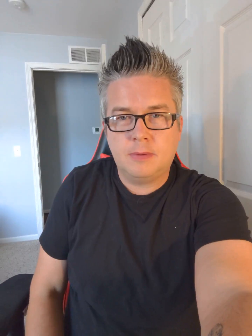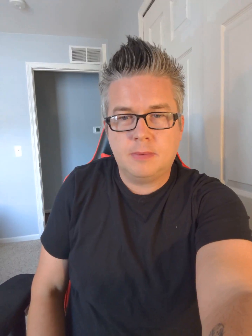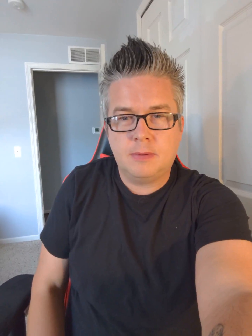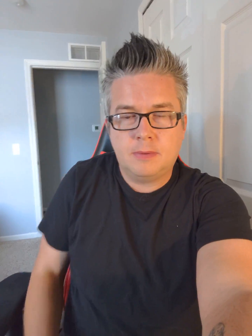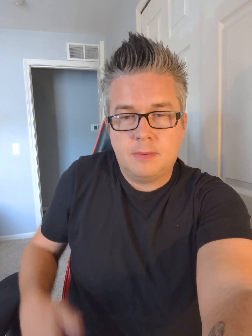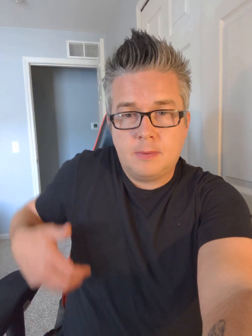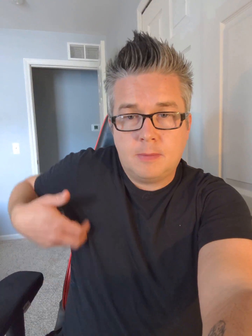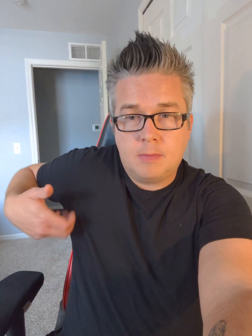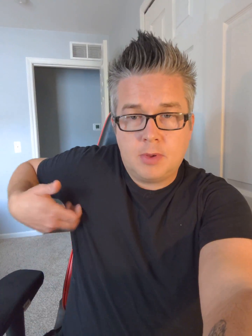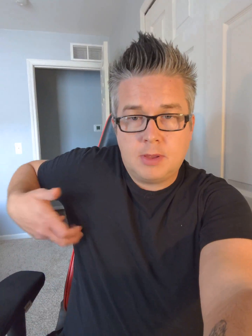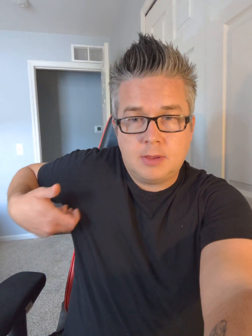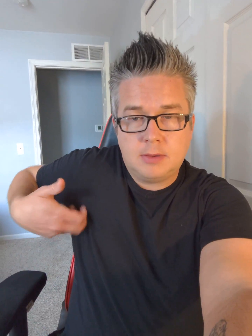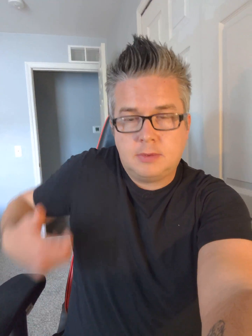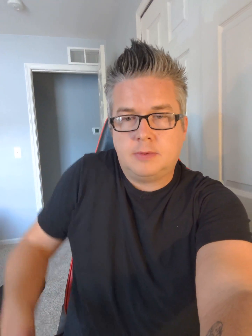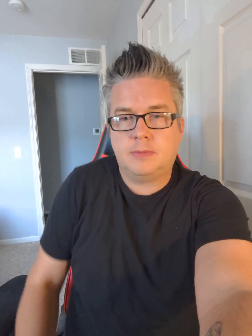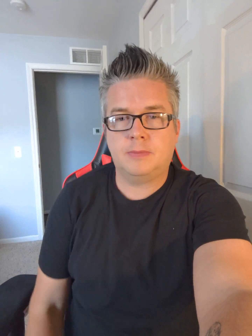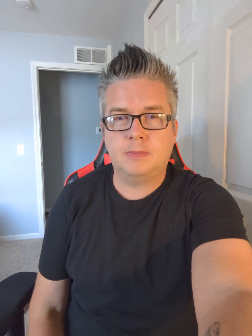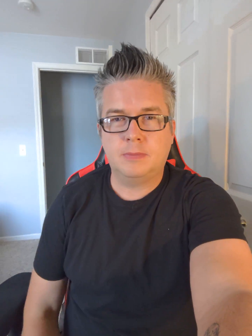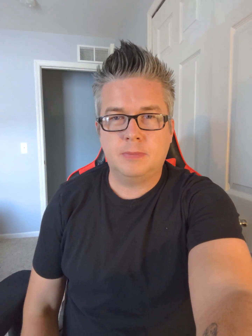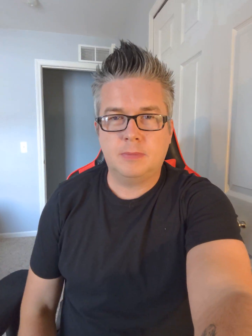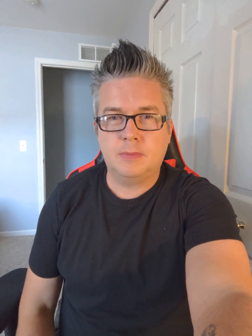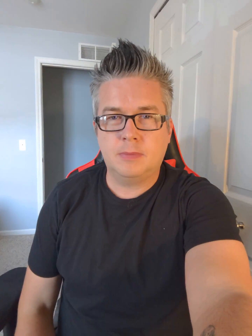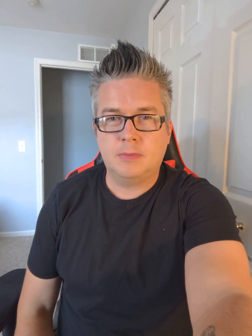monkey